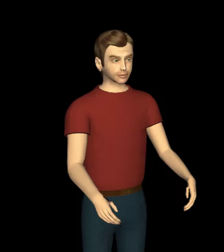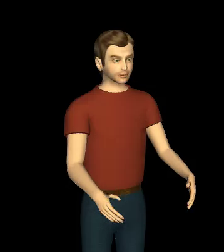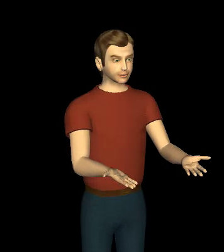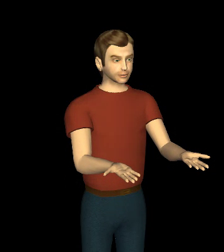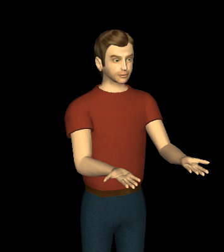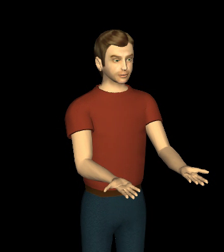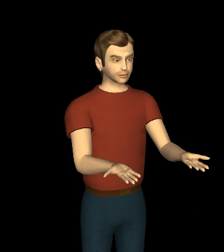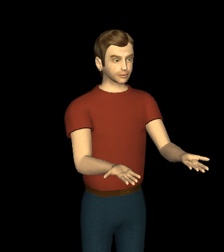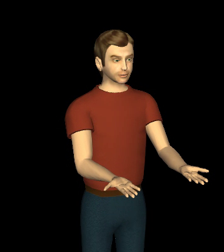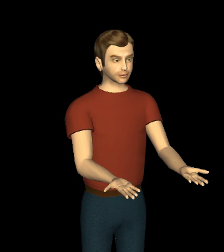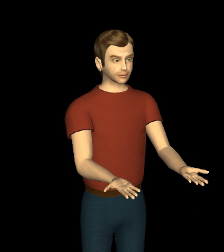اليوم